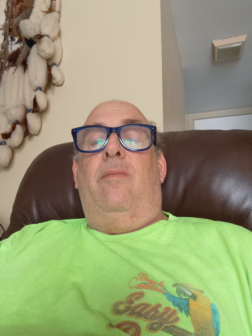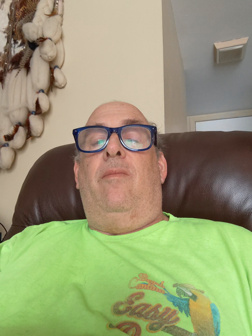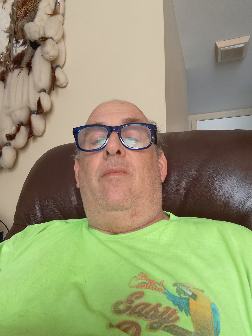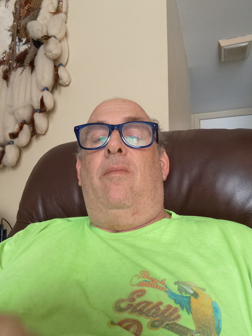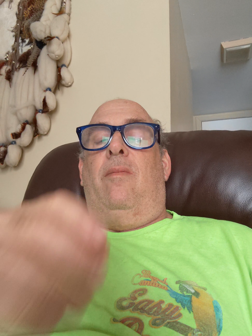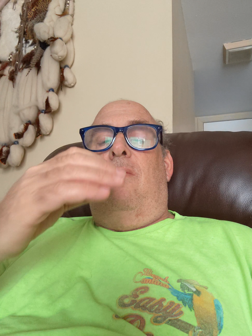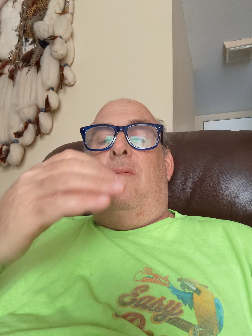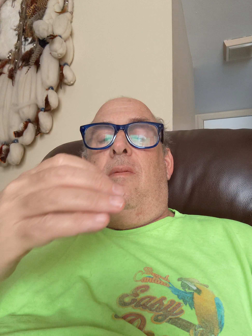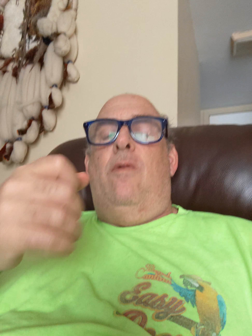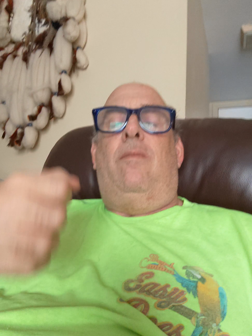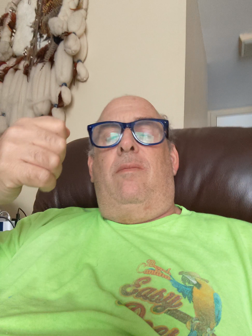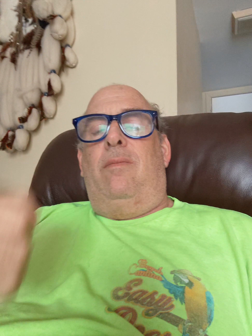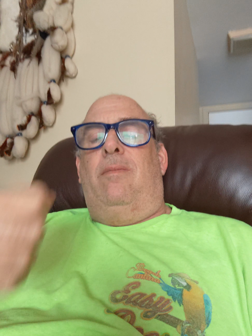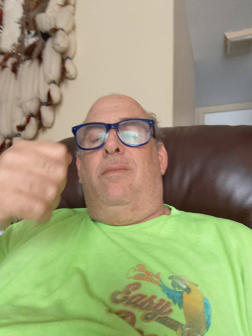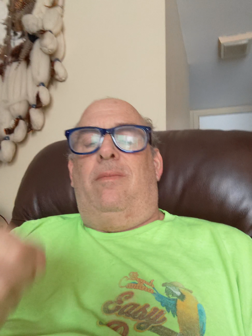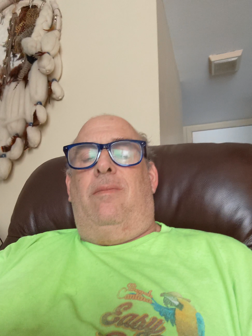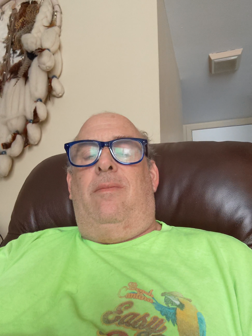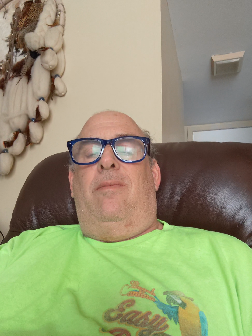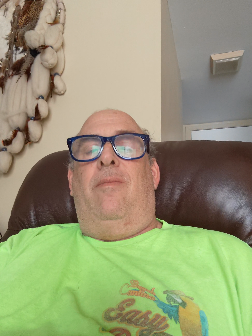car